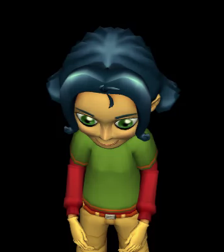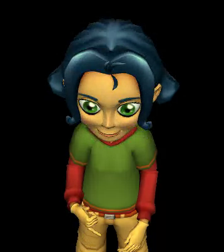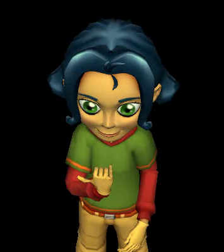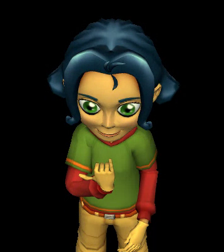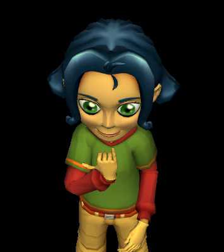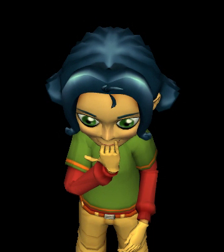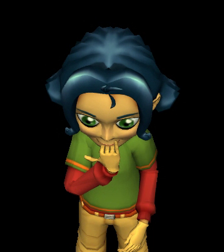خطأ